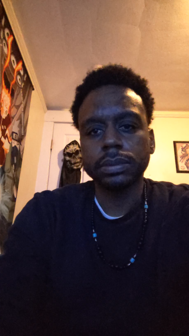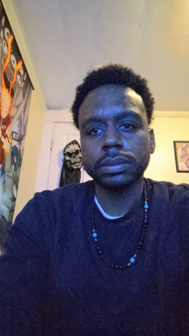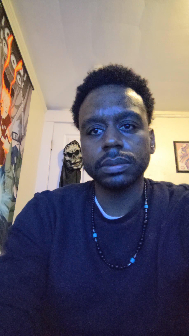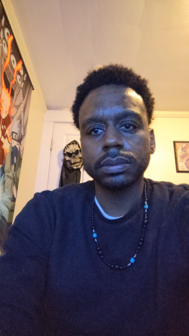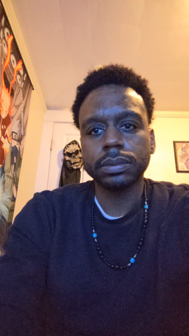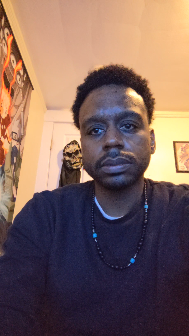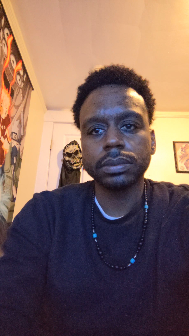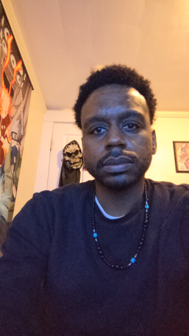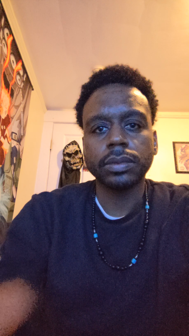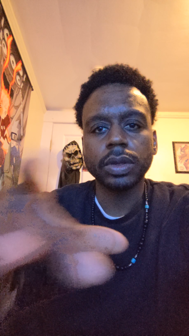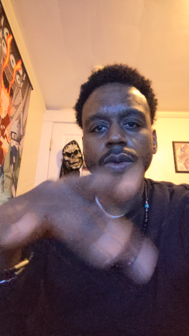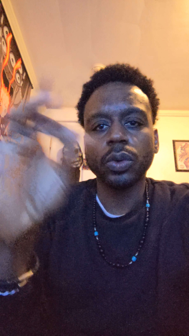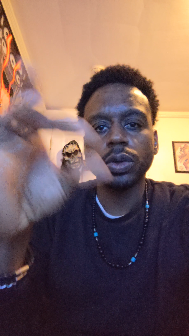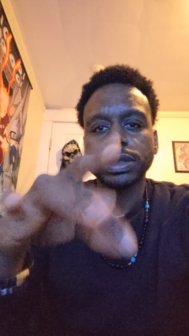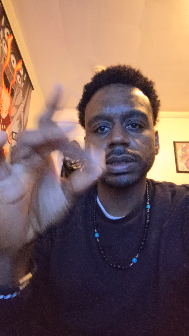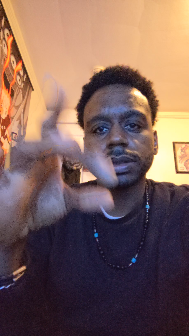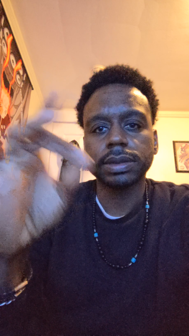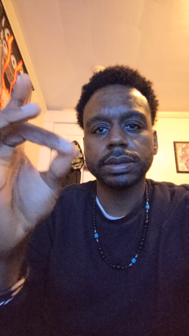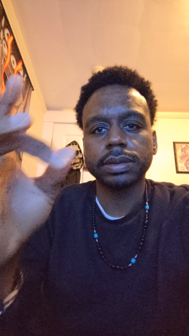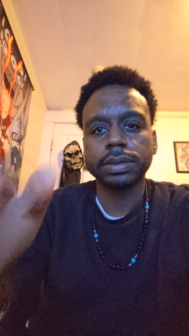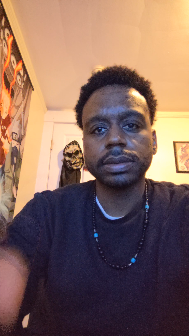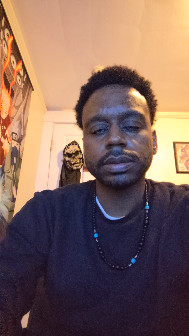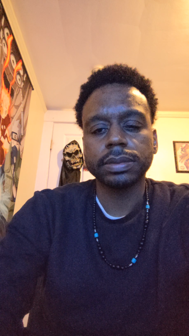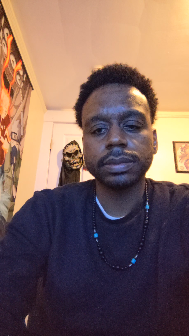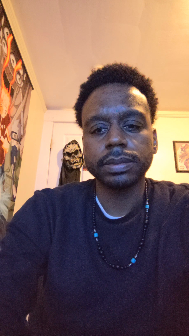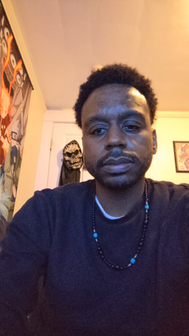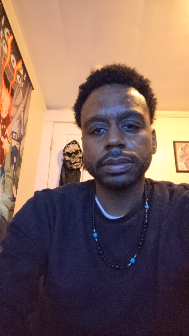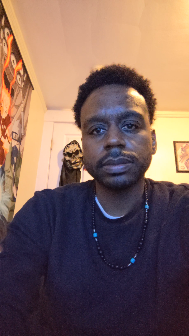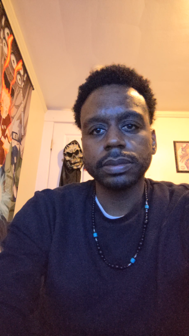choose